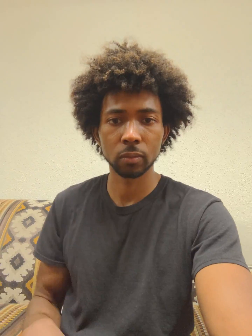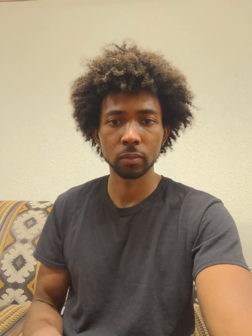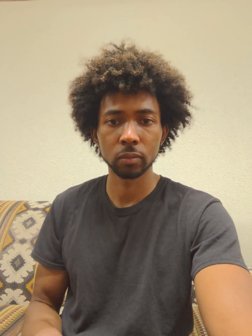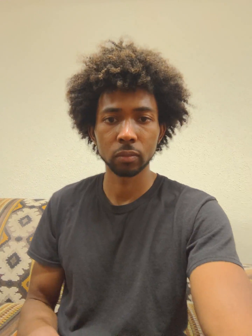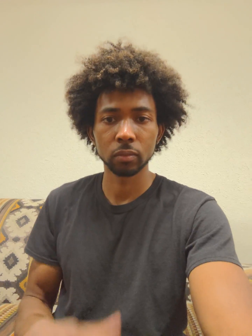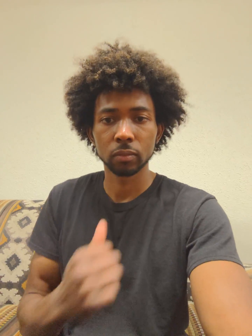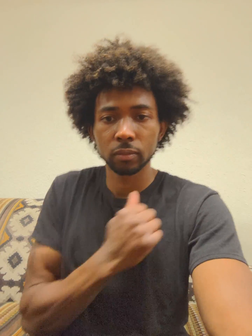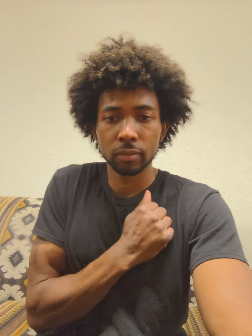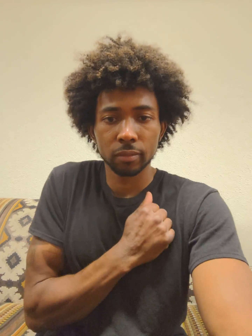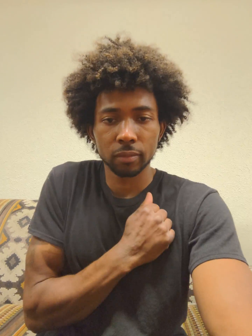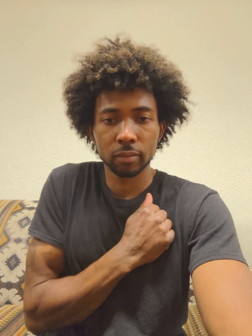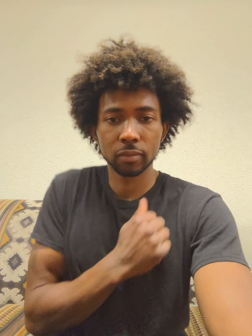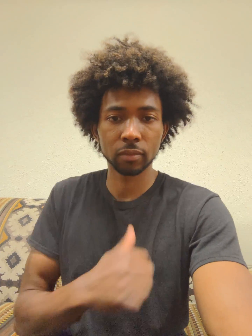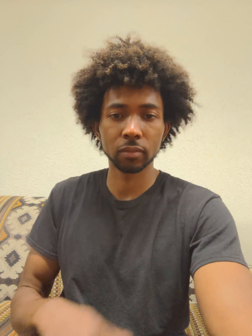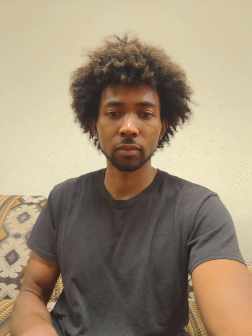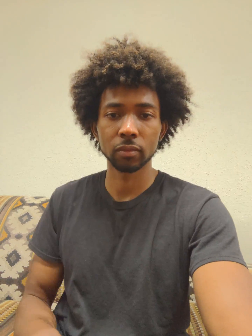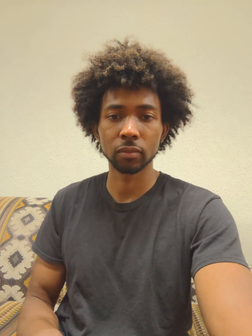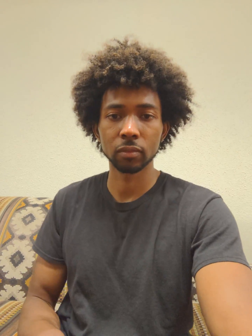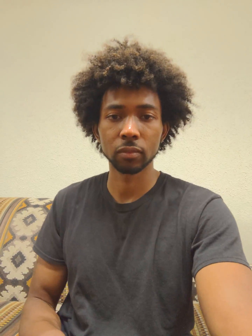love